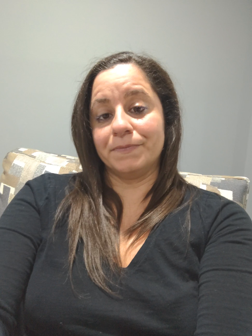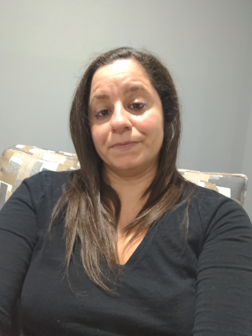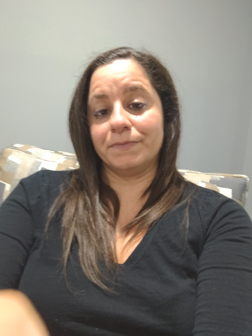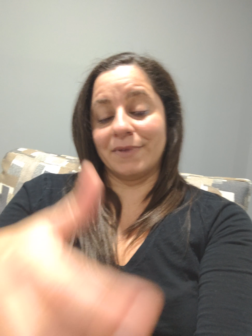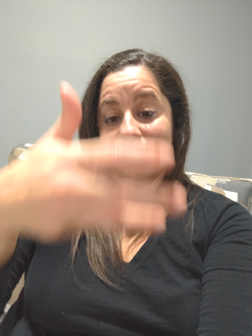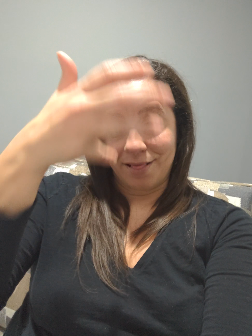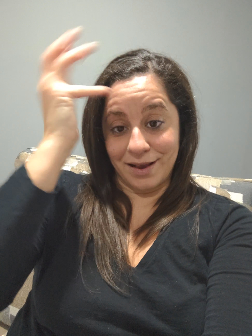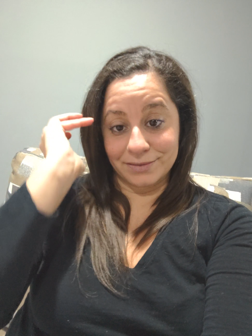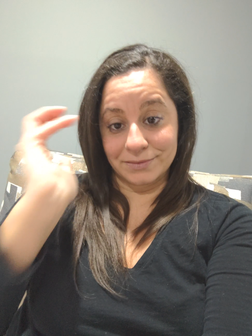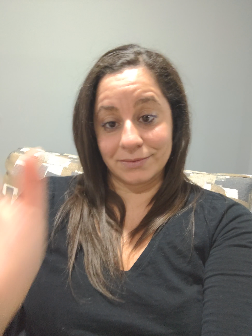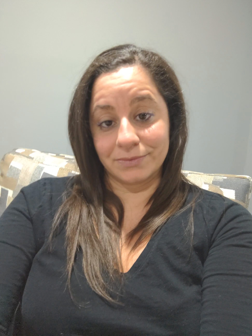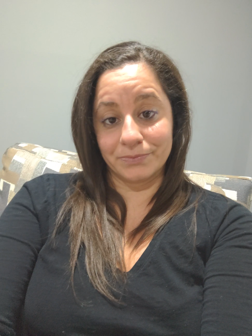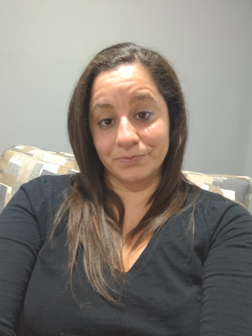lion